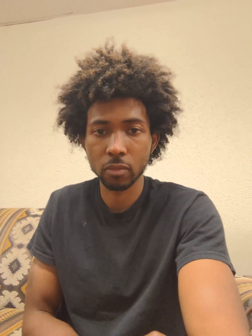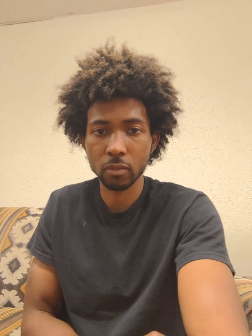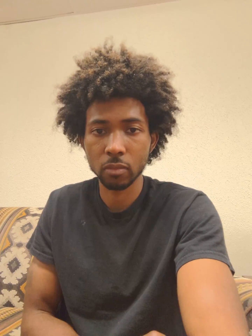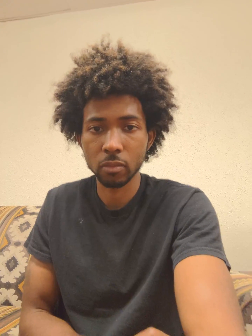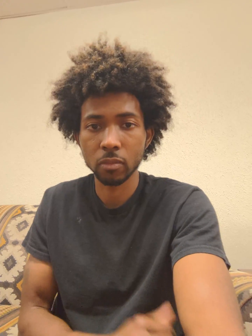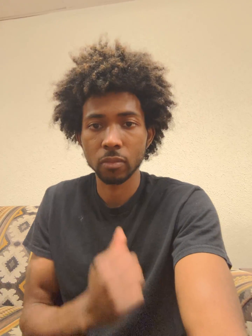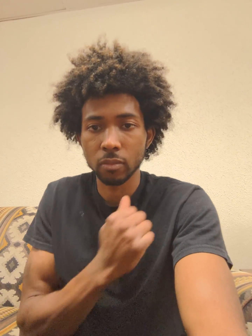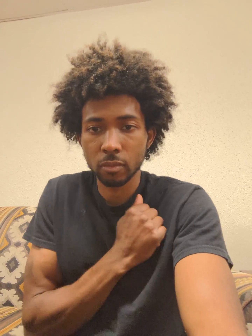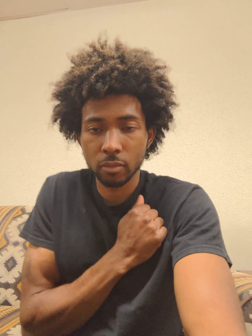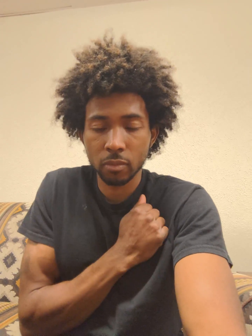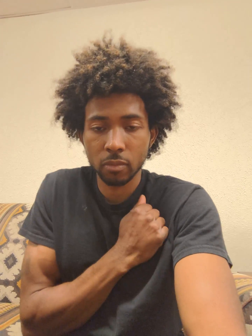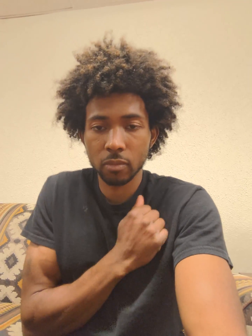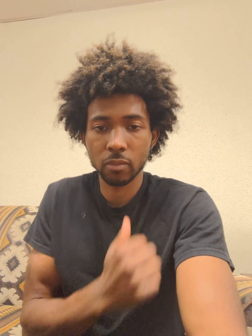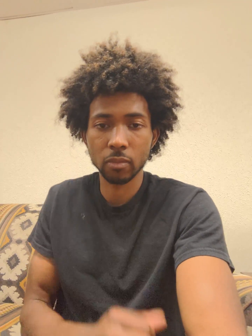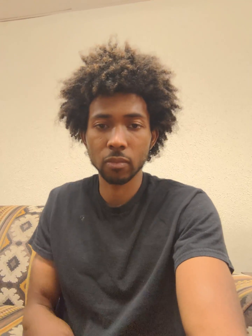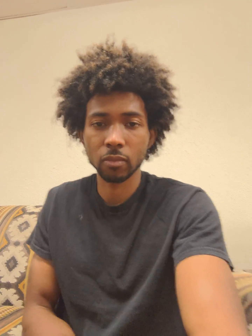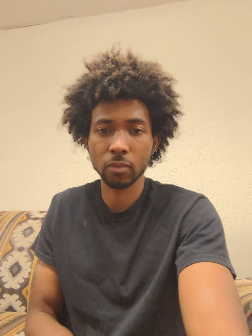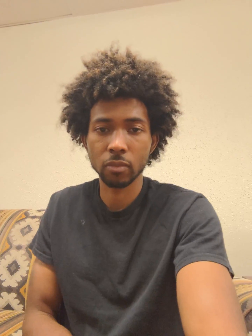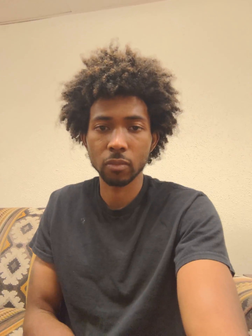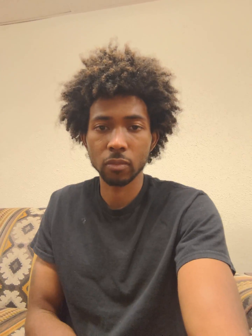love